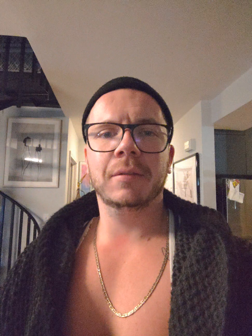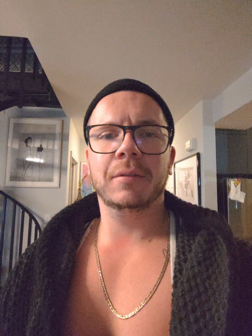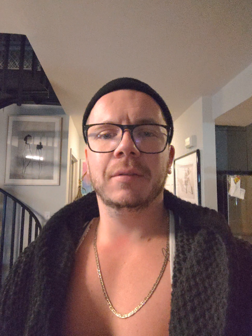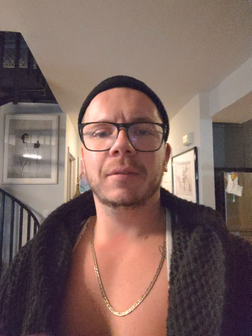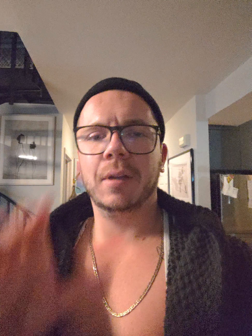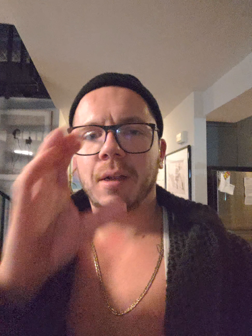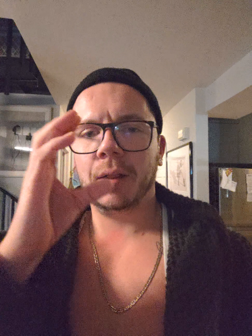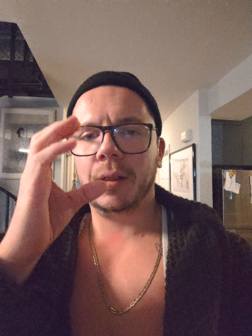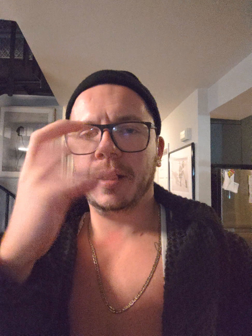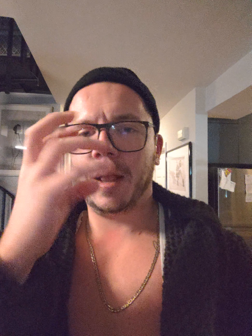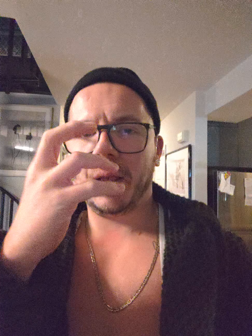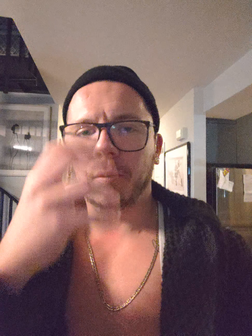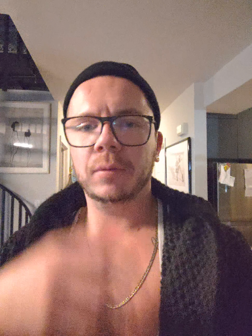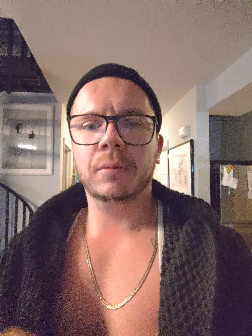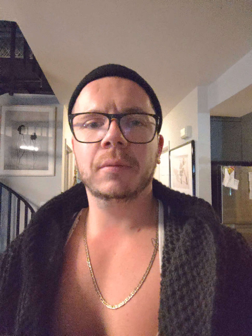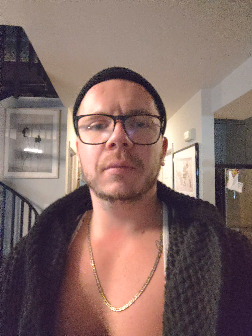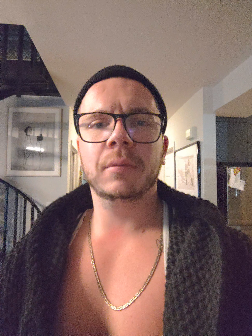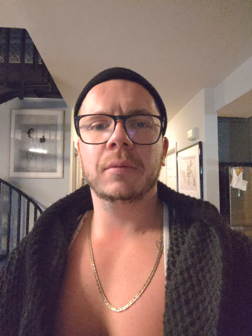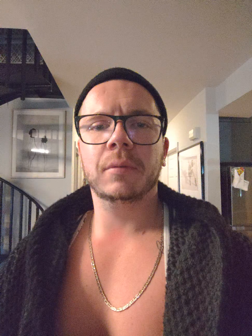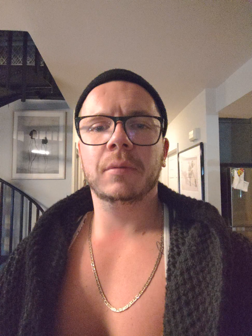clown